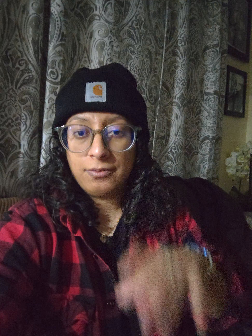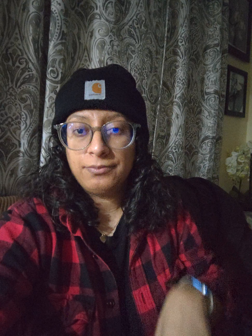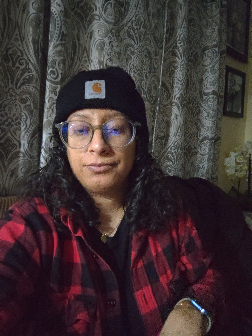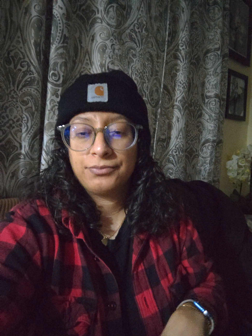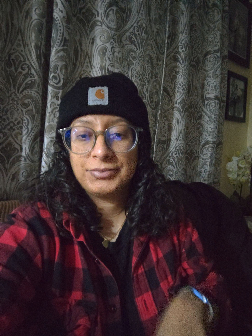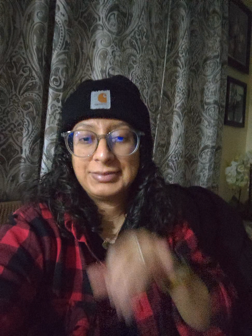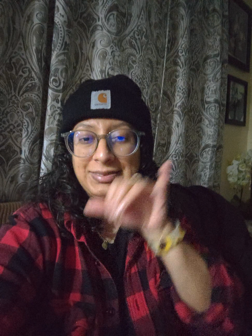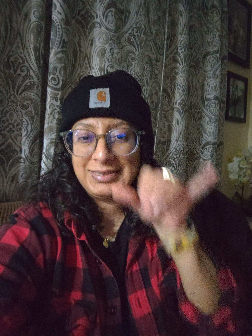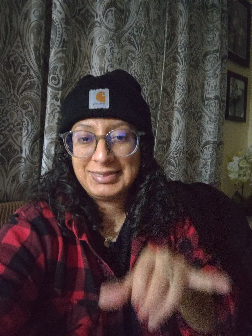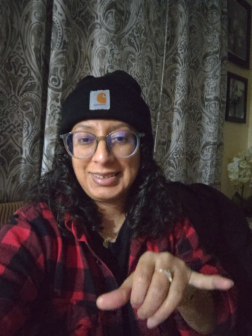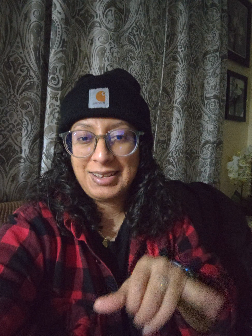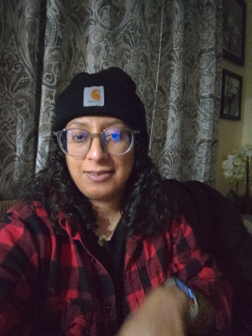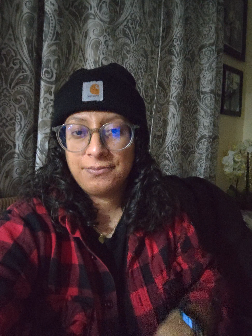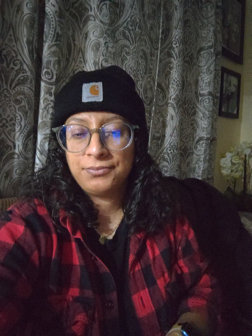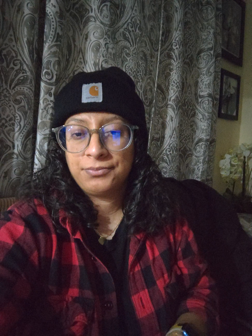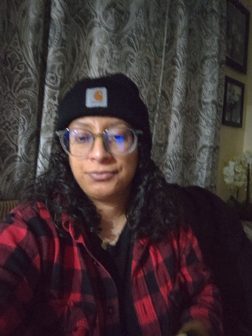stay